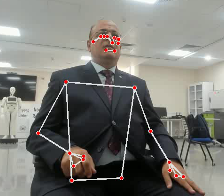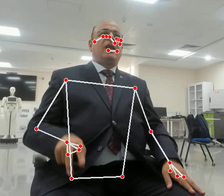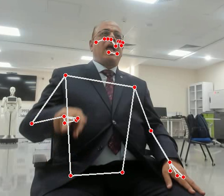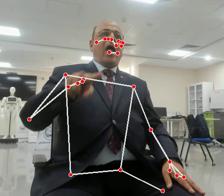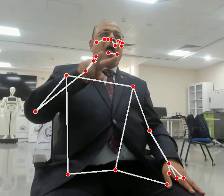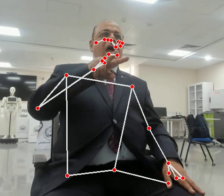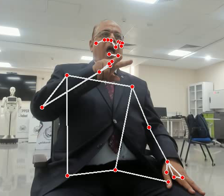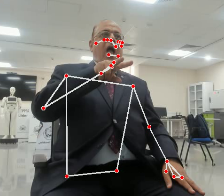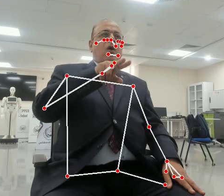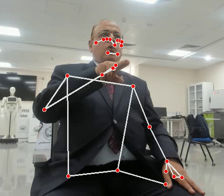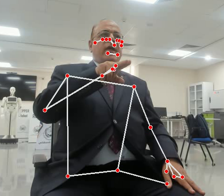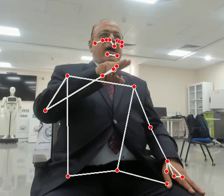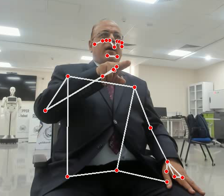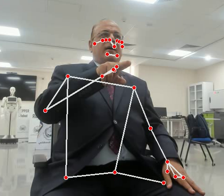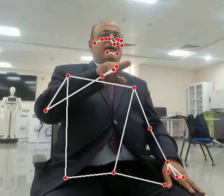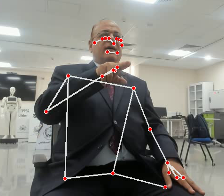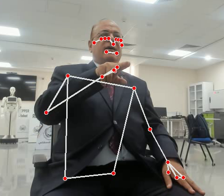akhoia